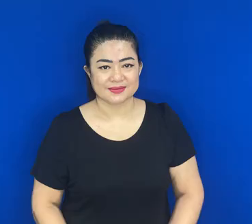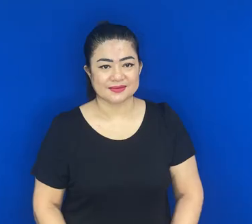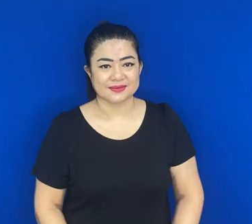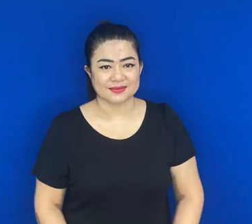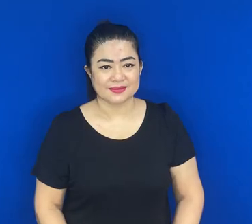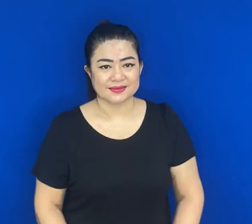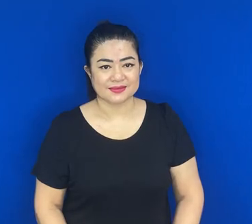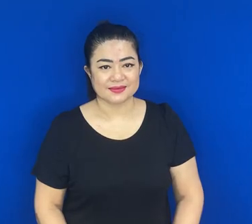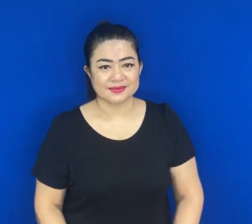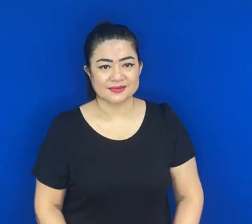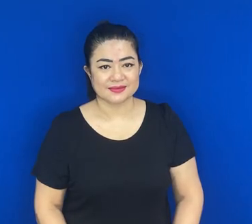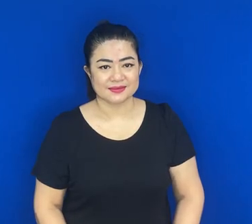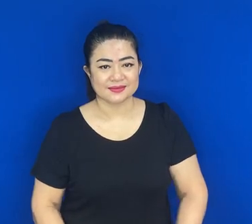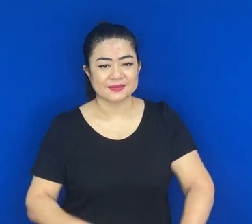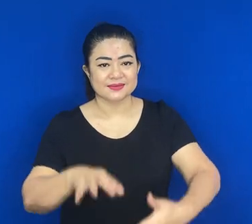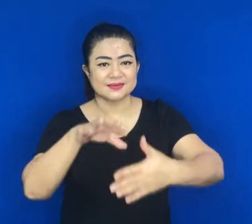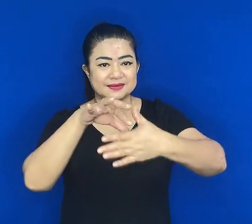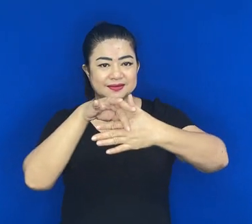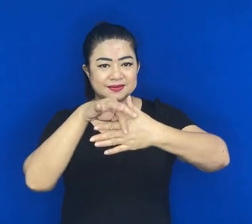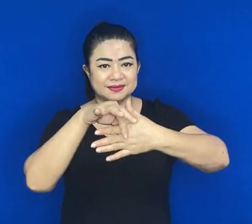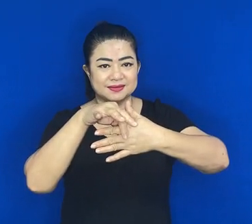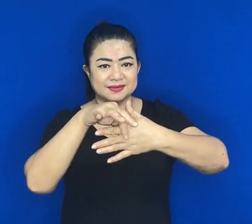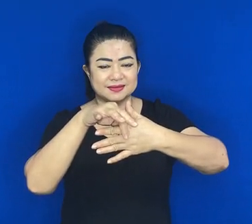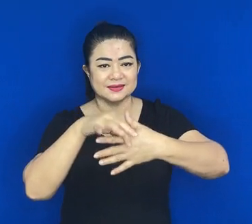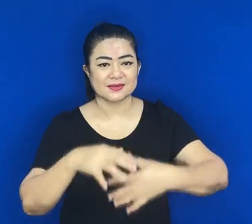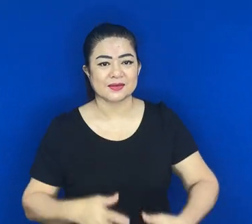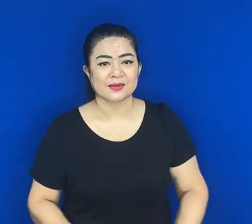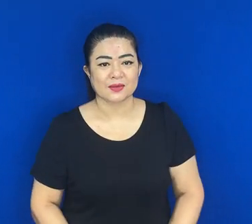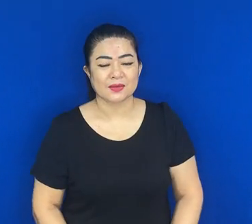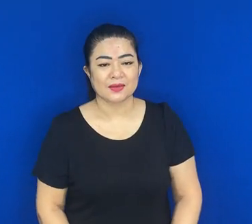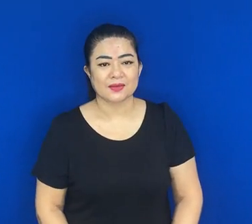meat